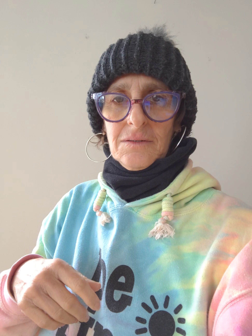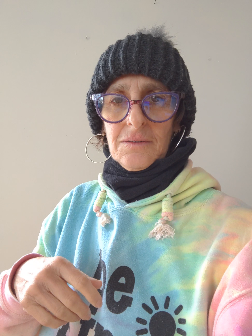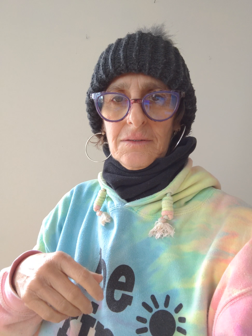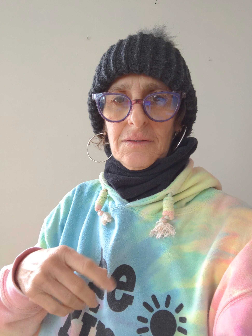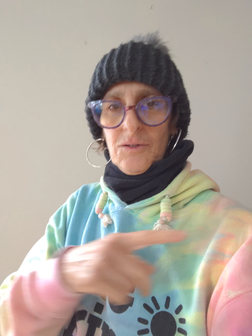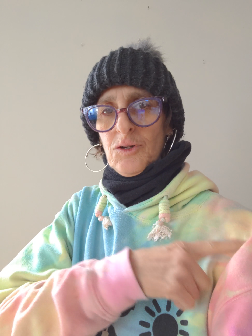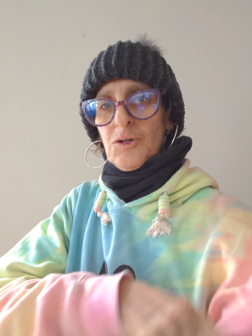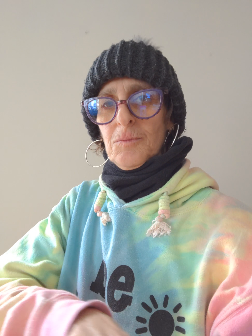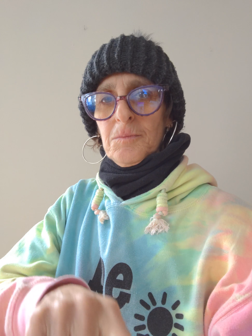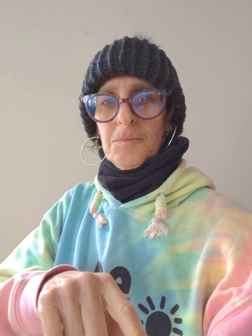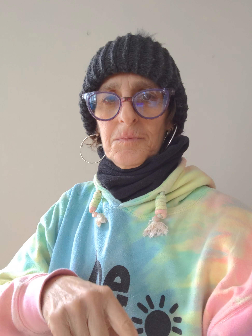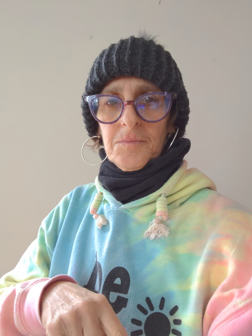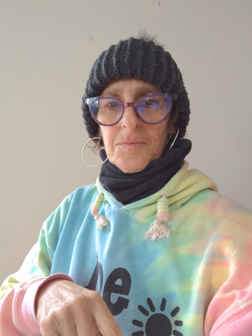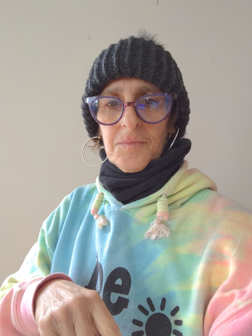arm